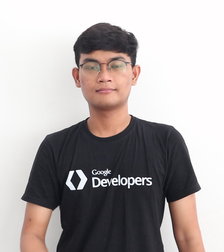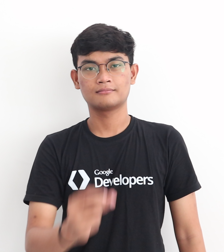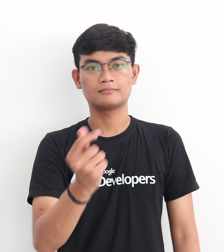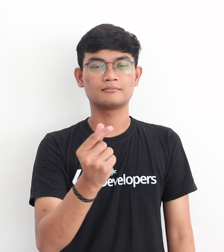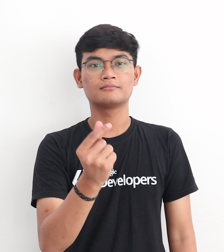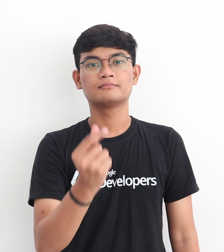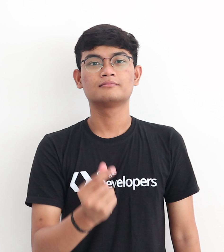R